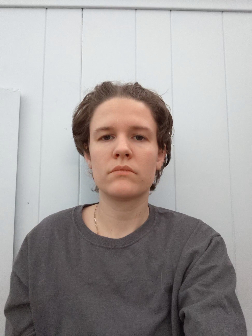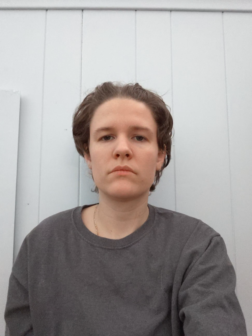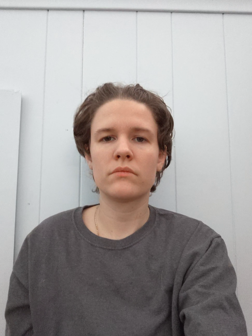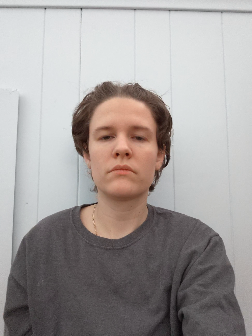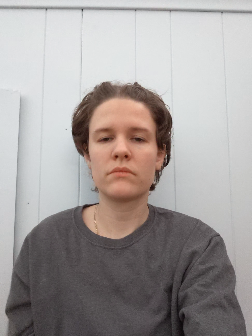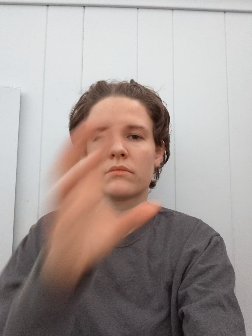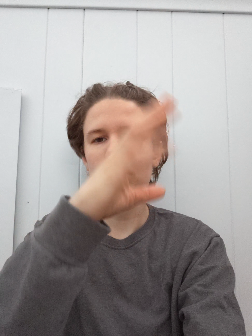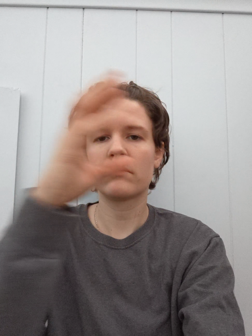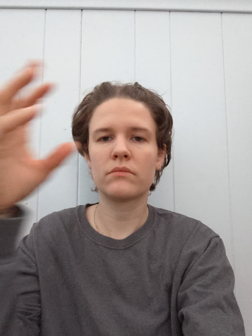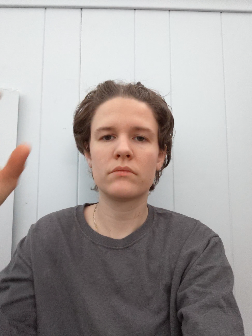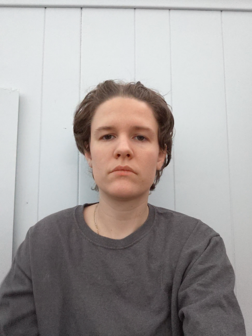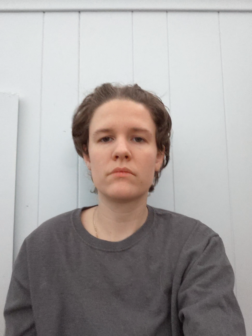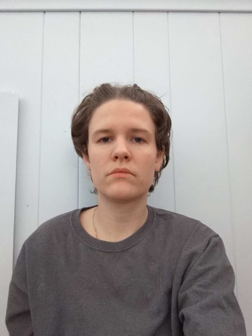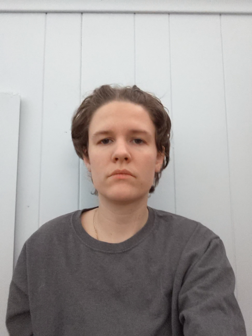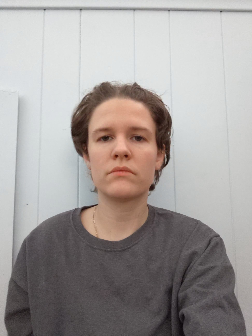cloud